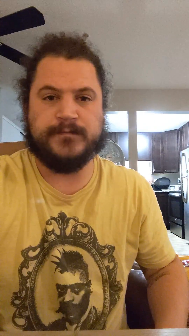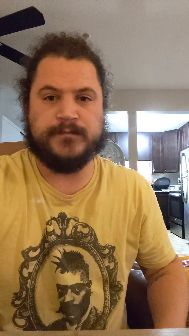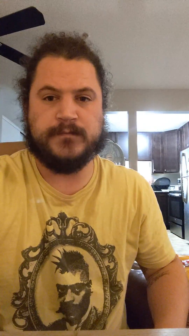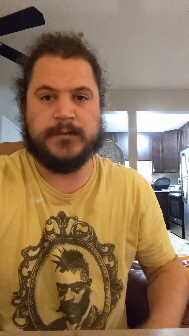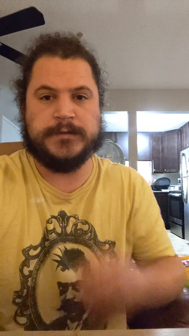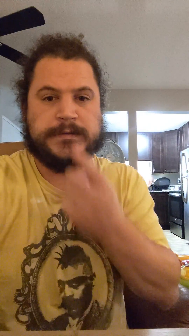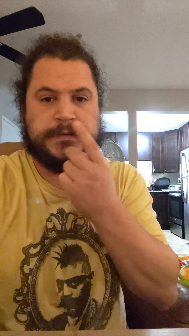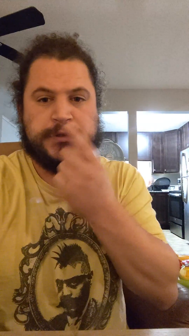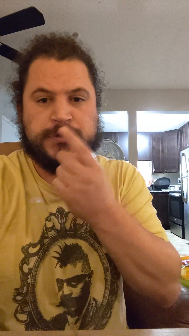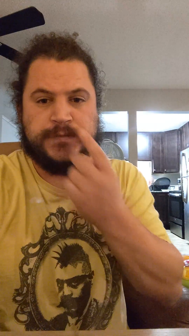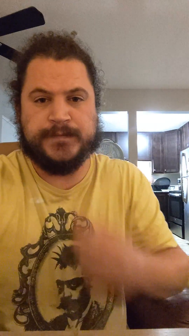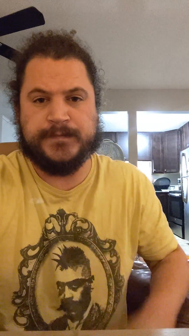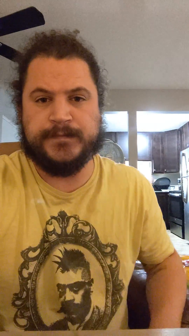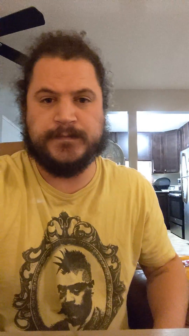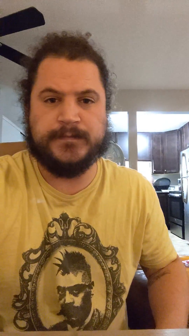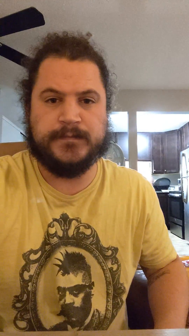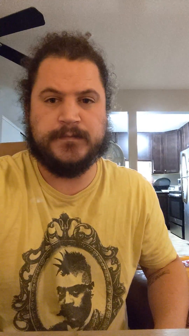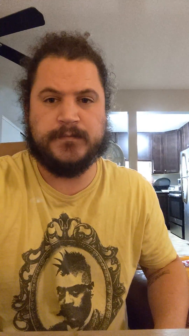dinner